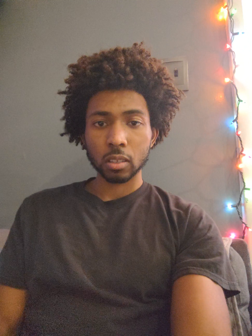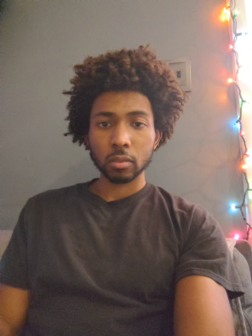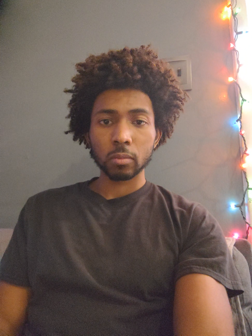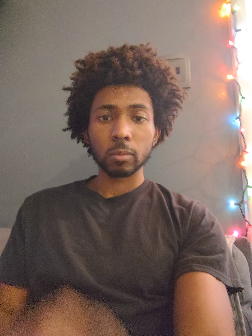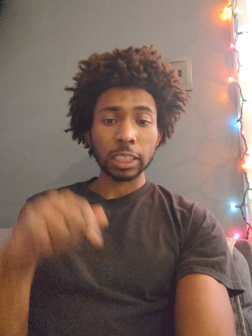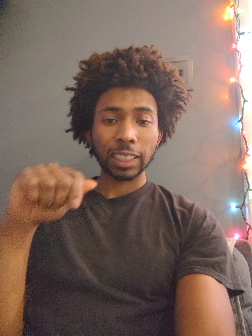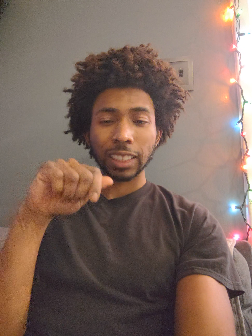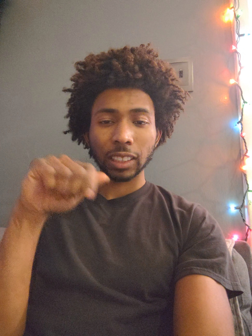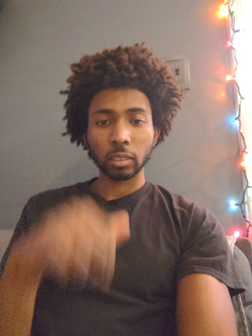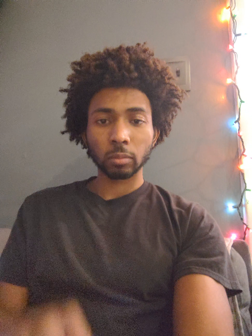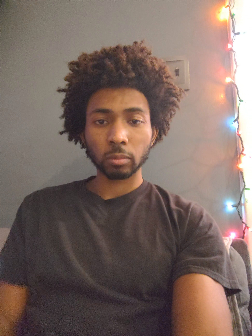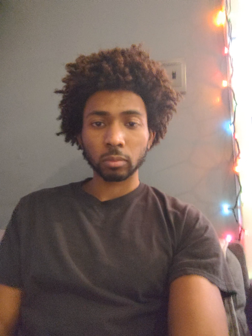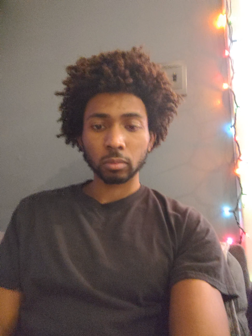toothbrush